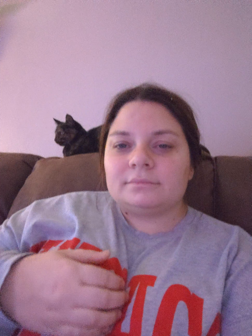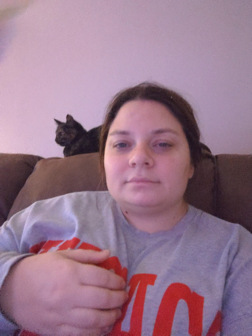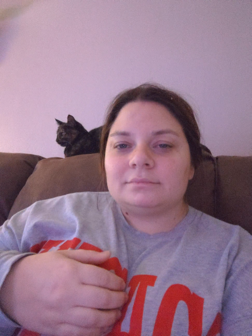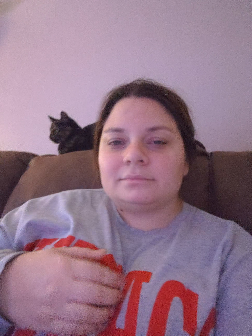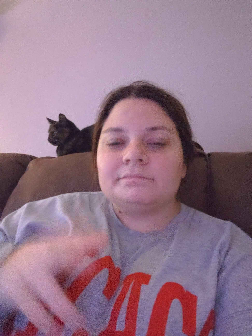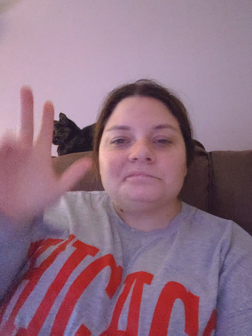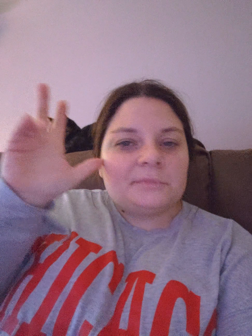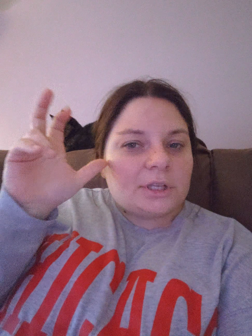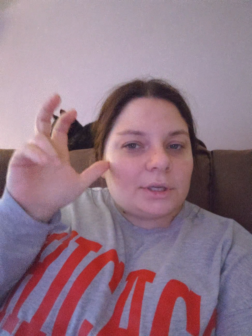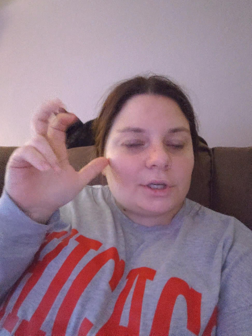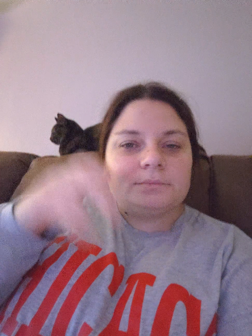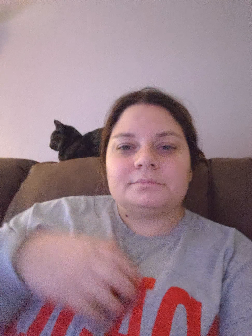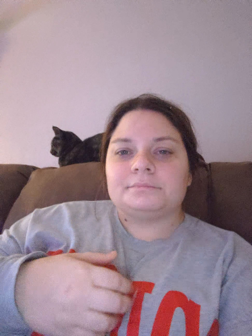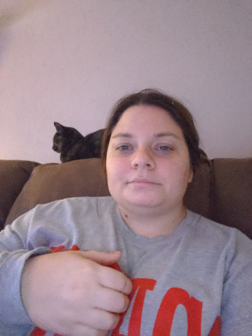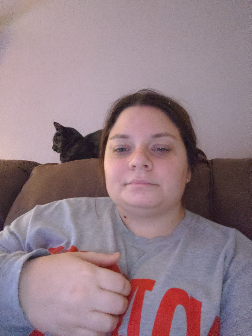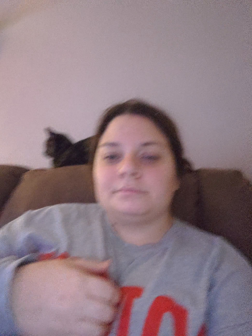hear